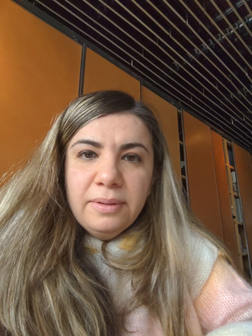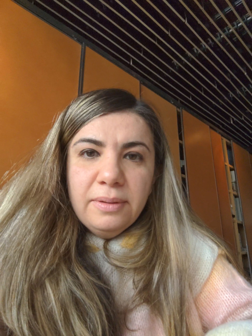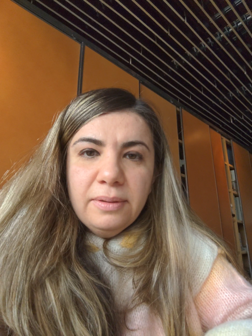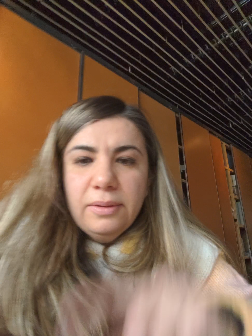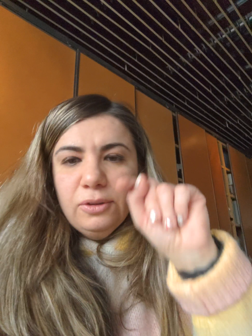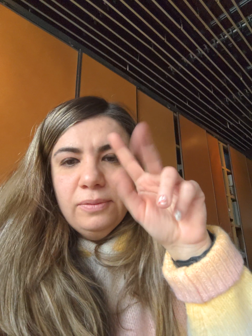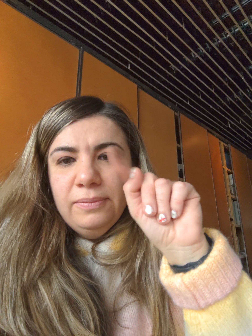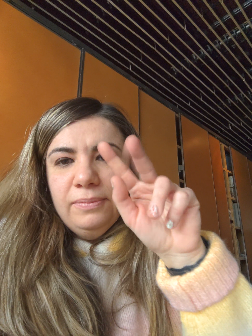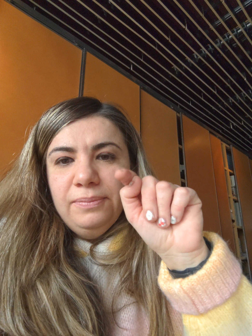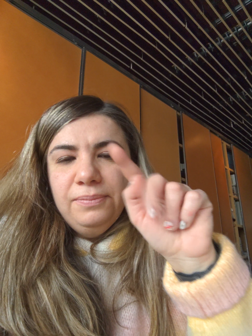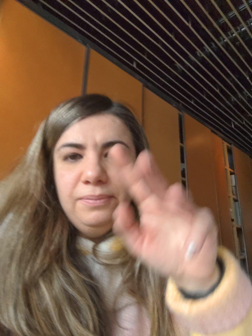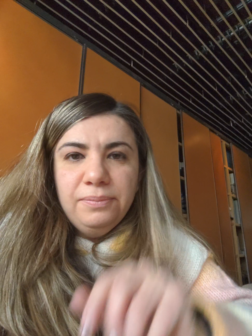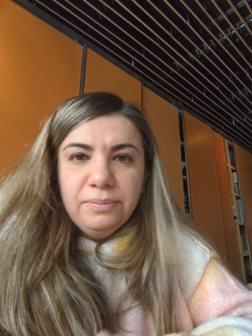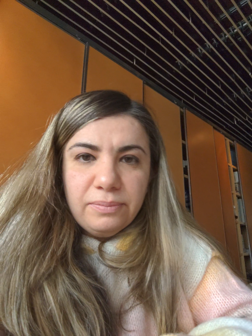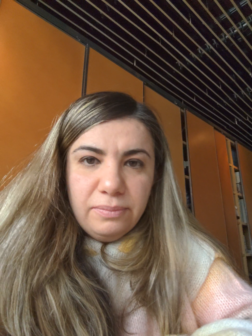TV